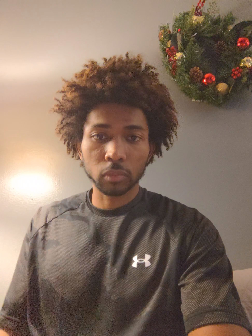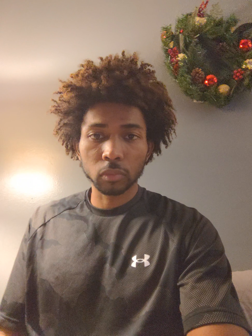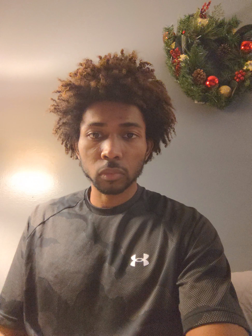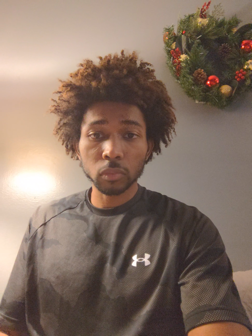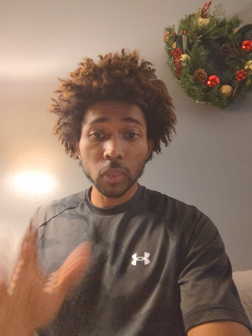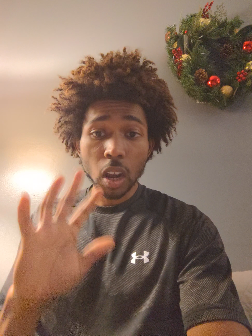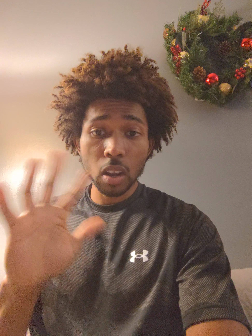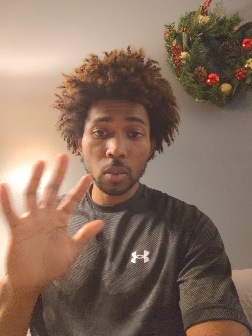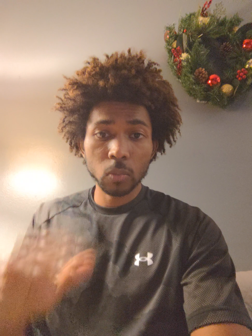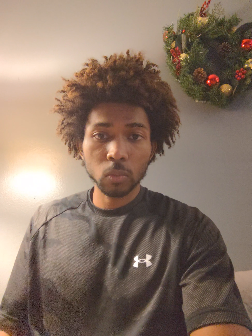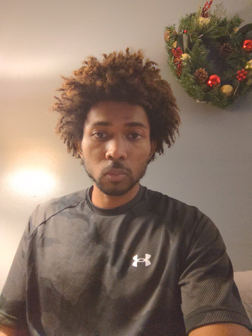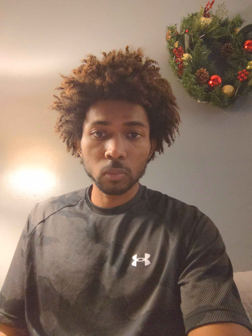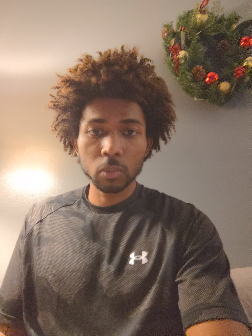hello